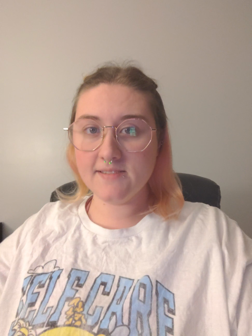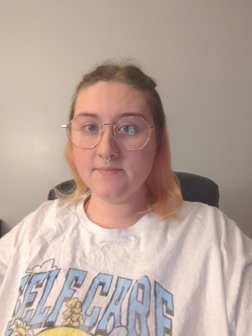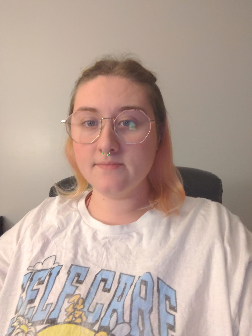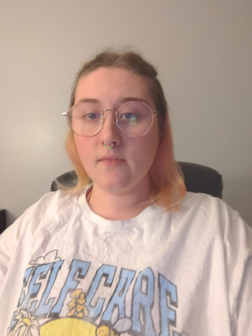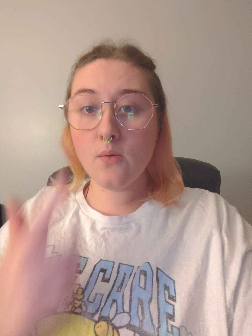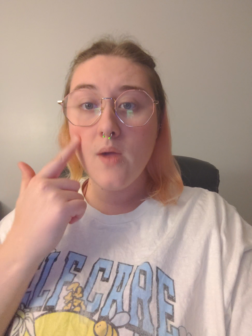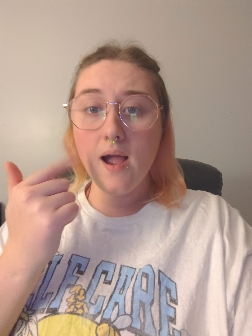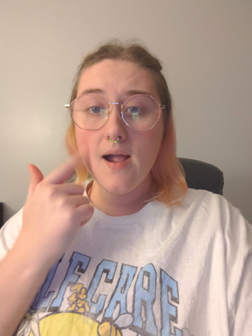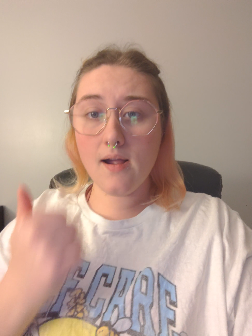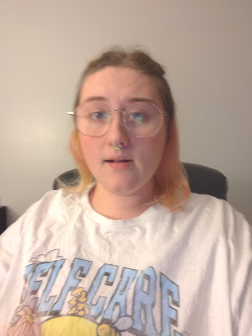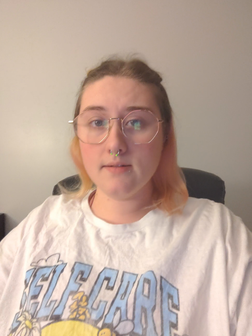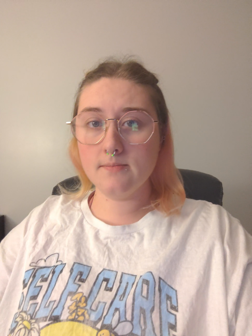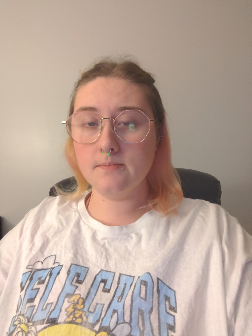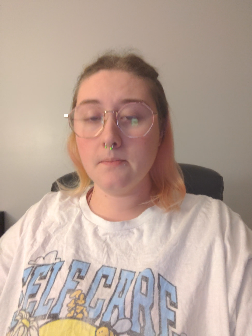cry